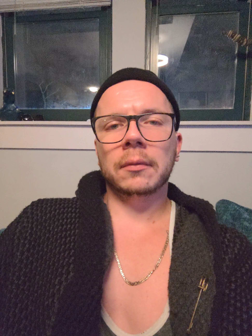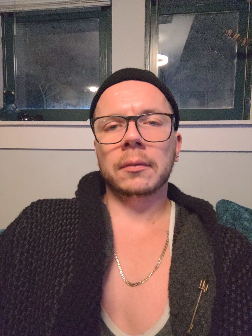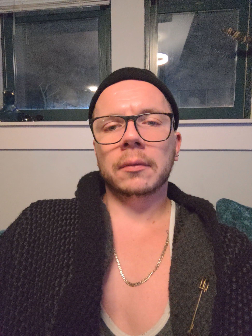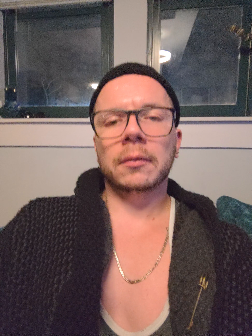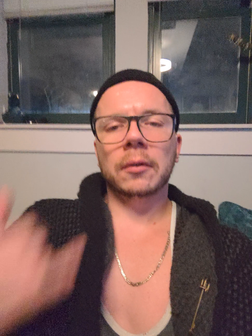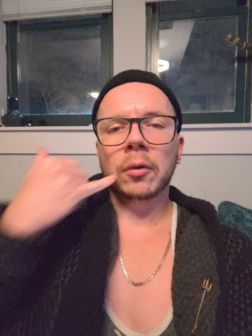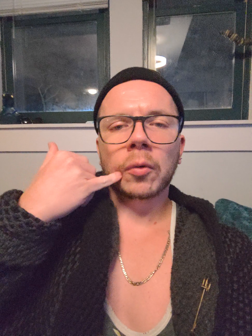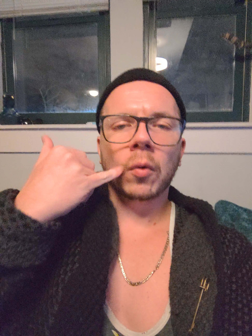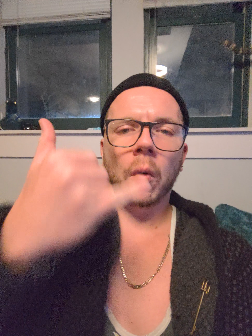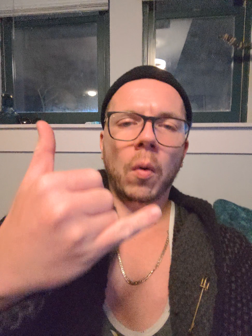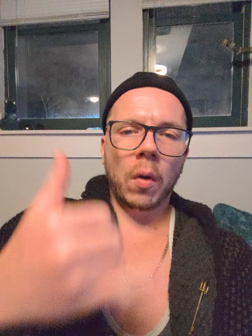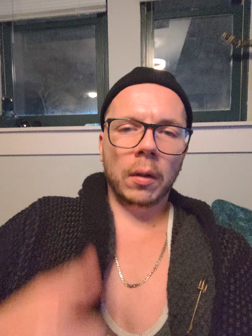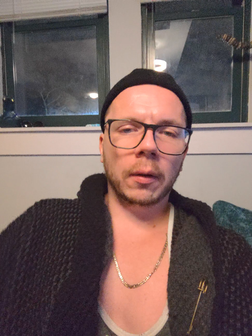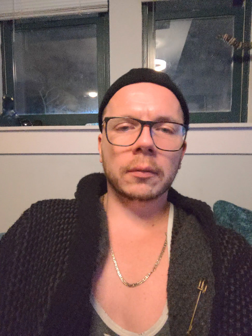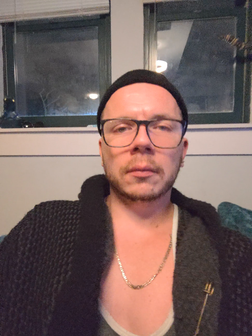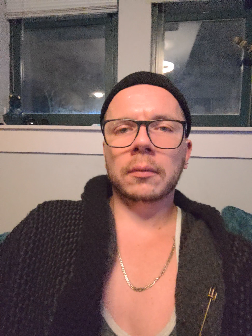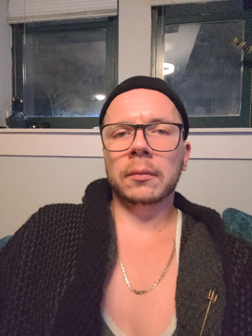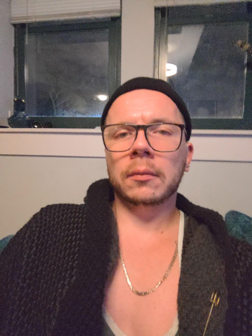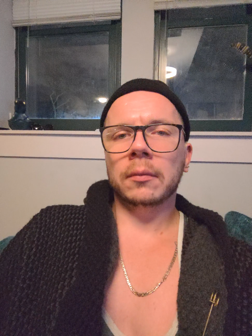call on the phone